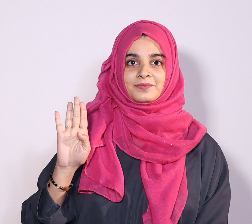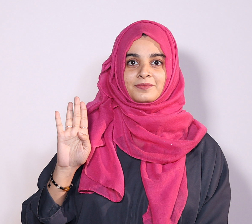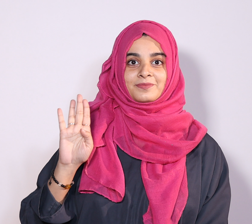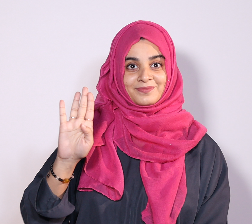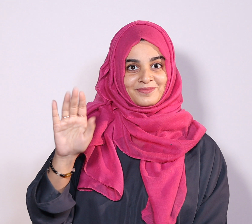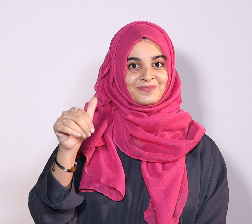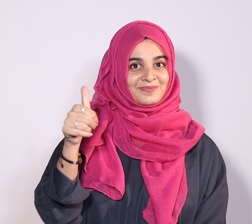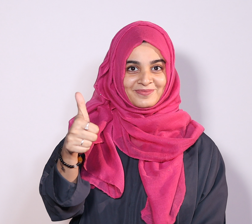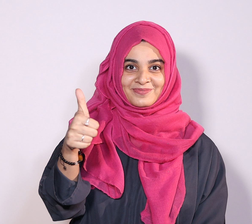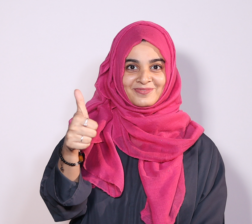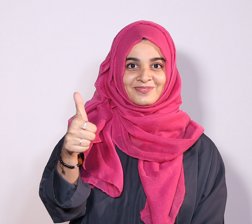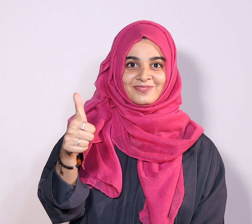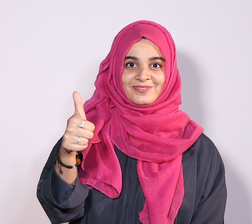best